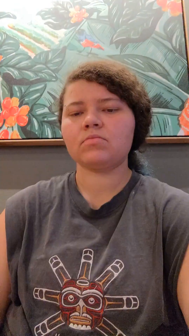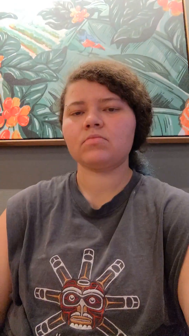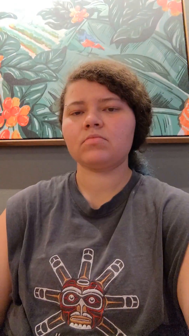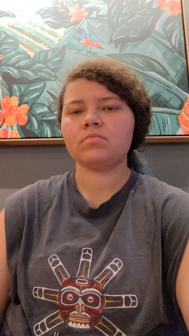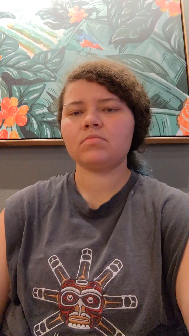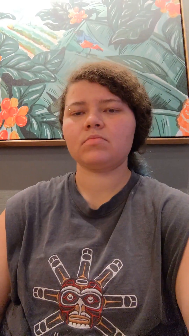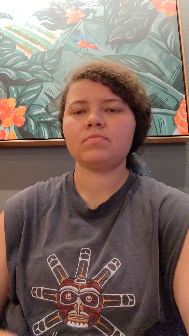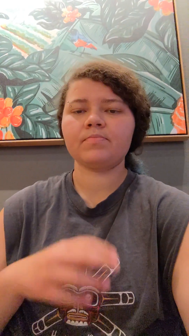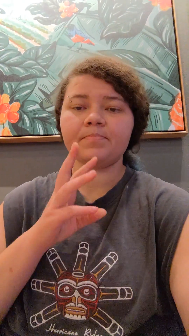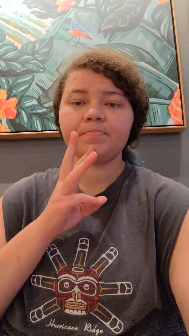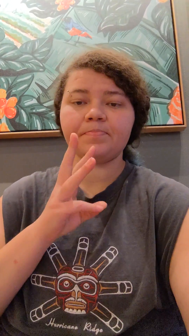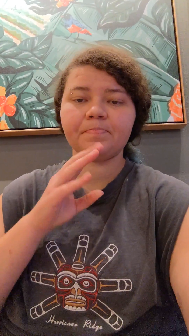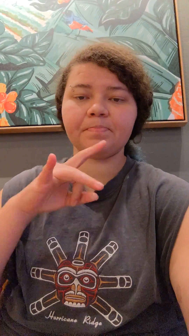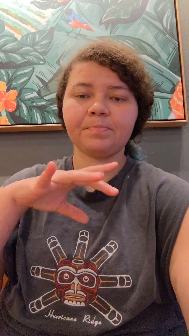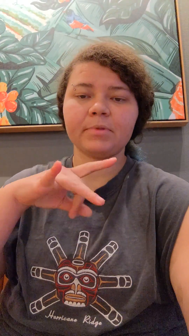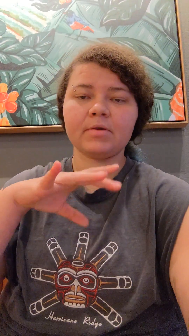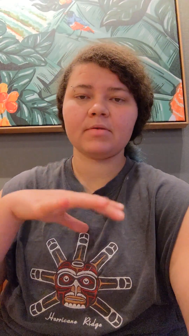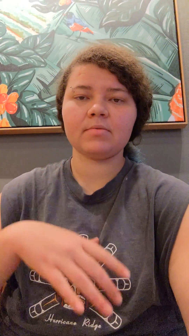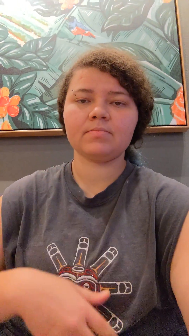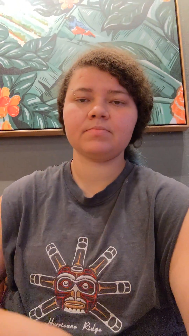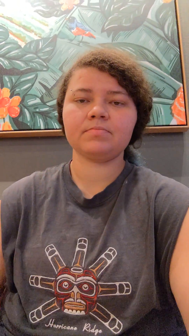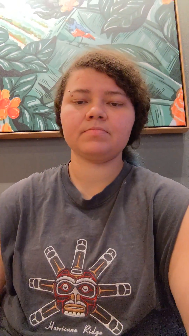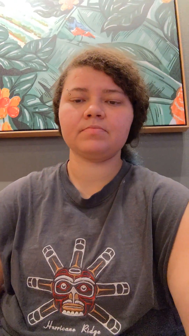melon